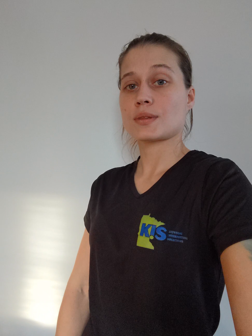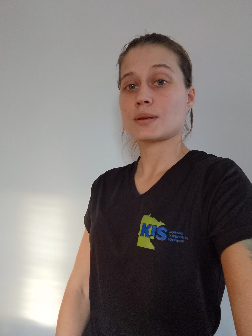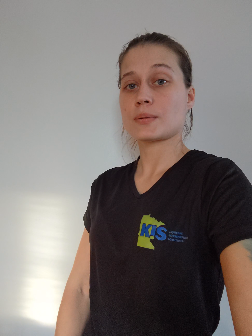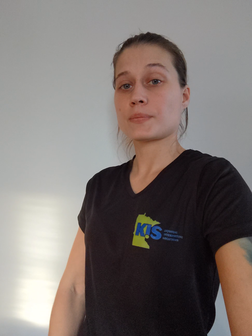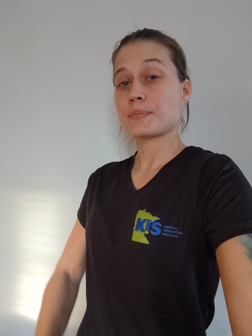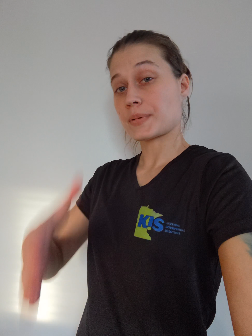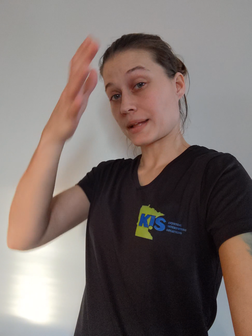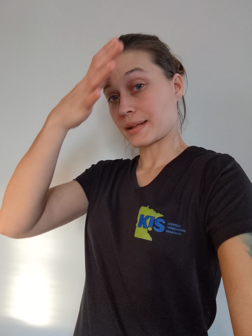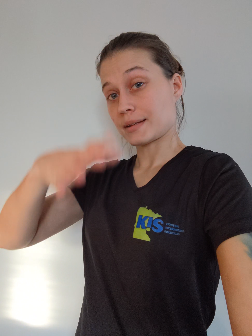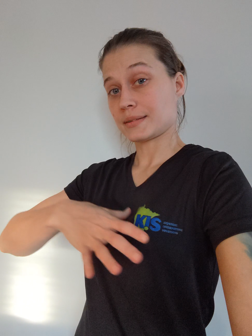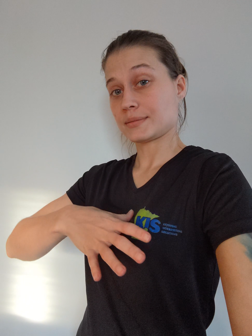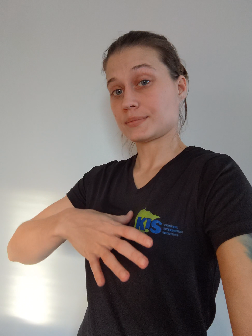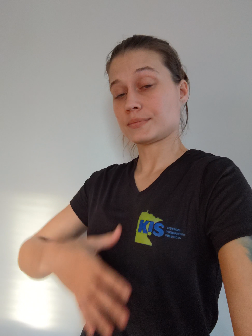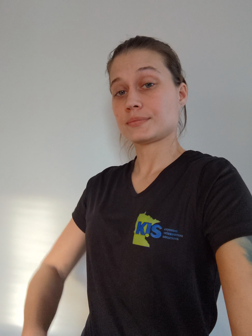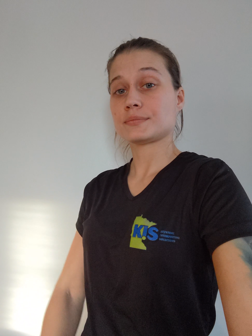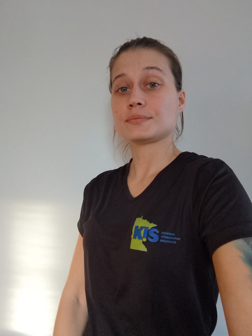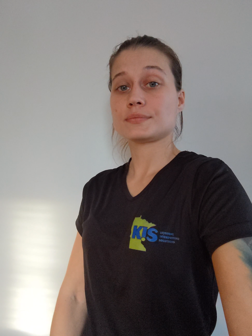man